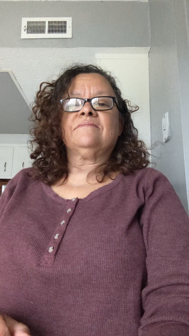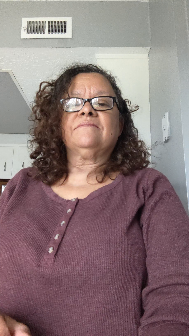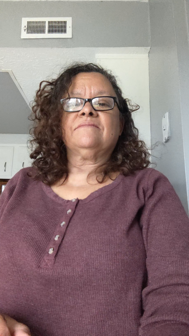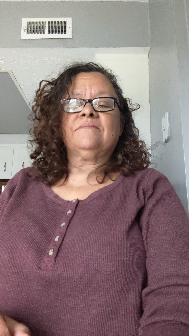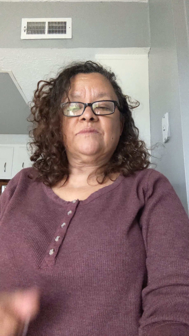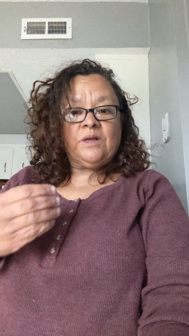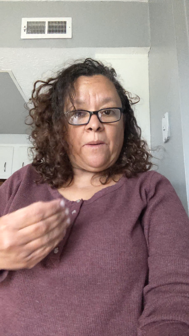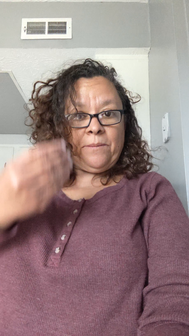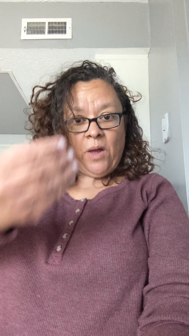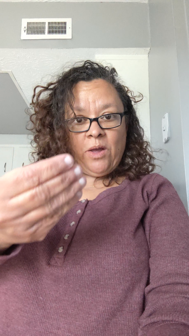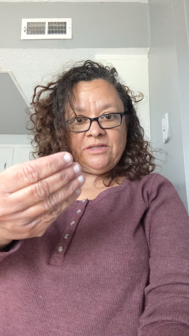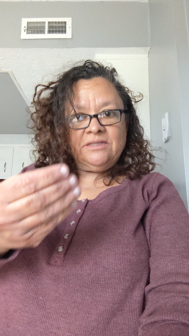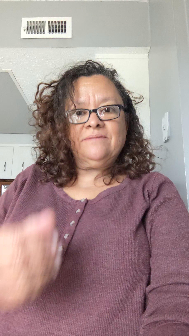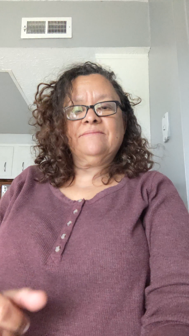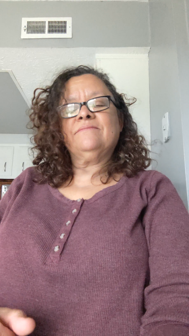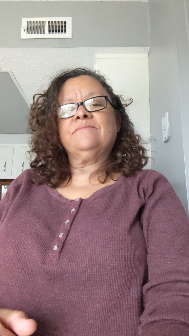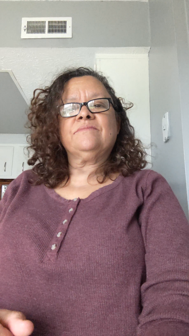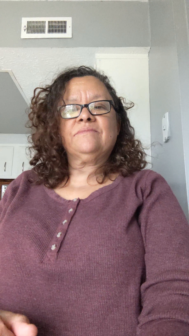buy